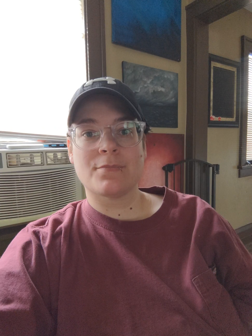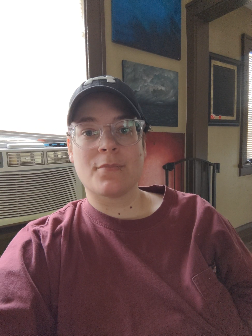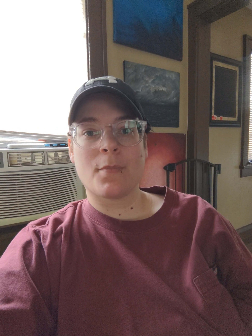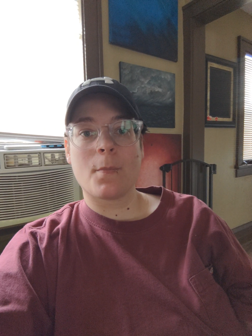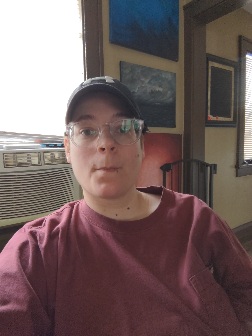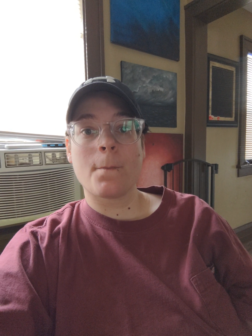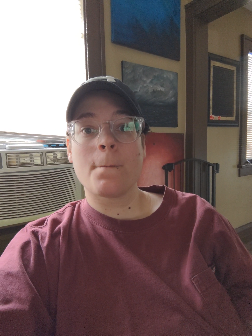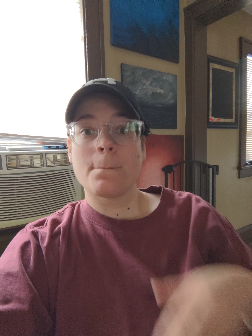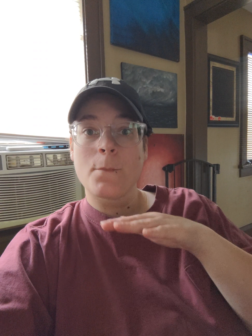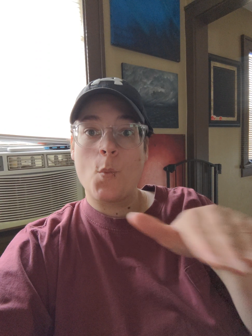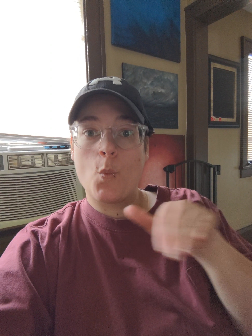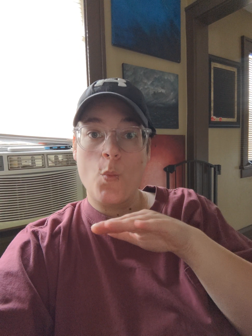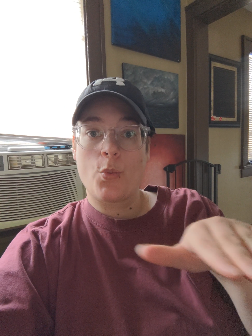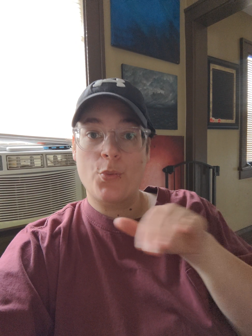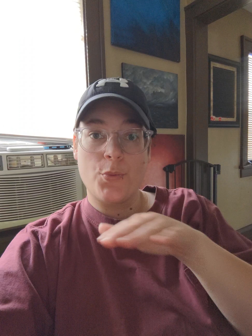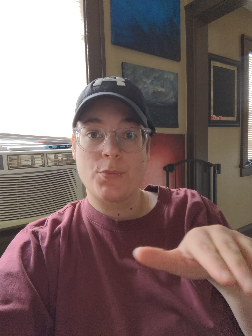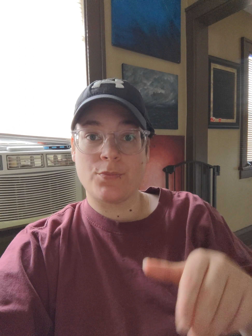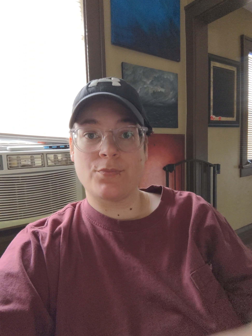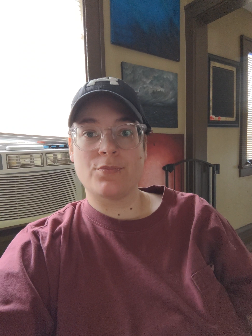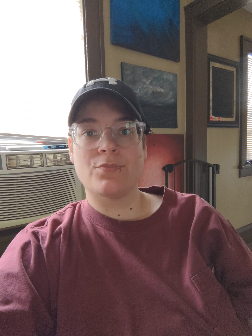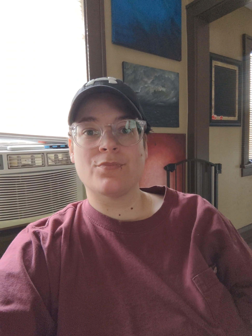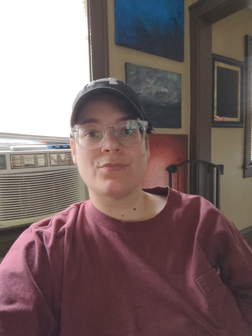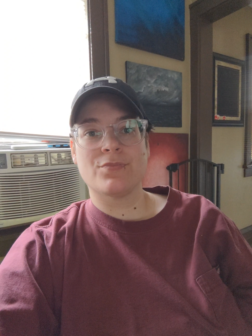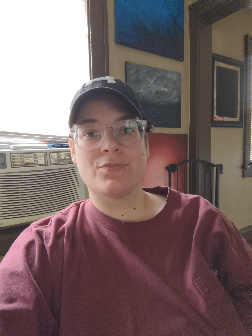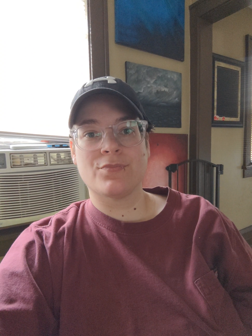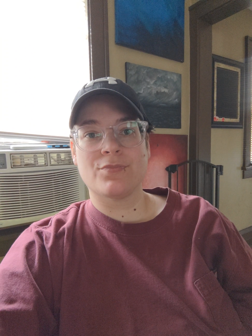pool